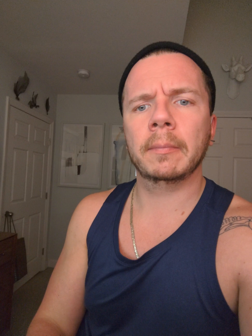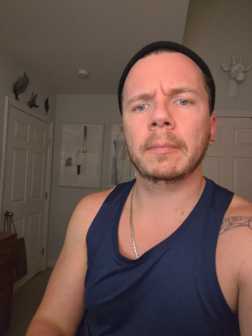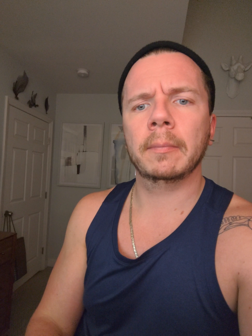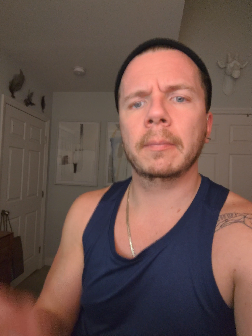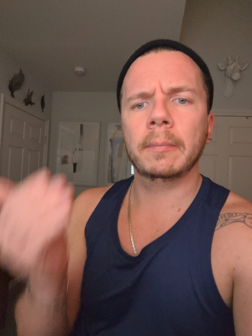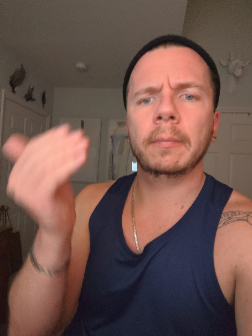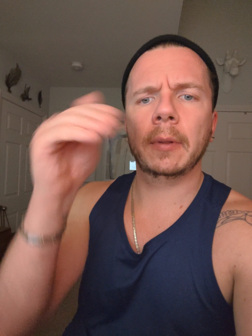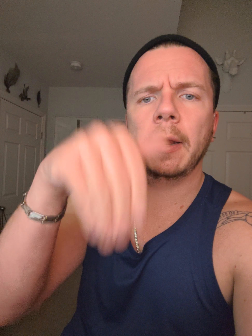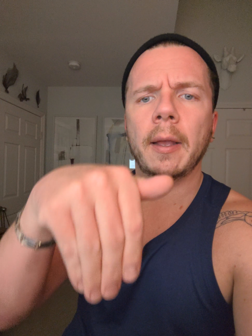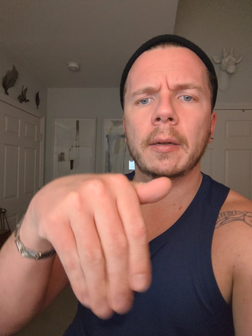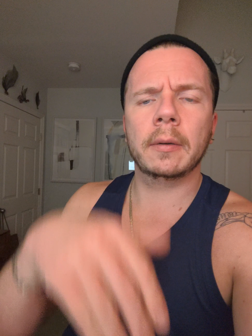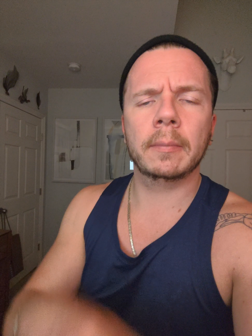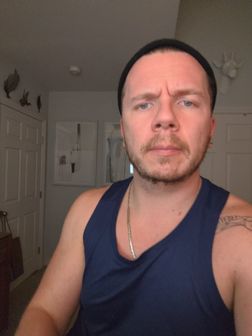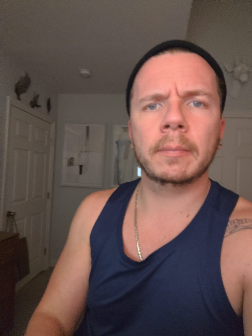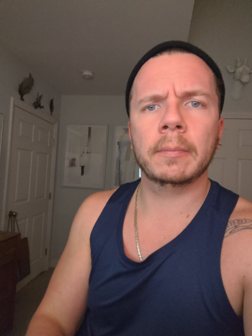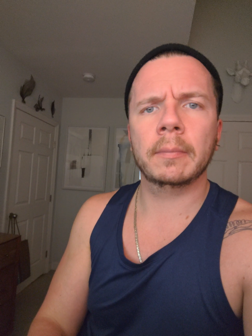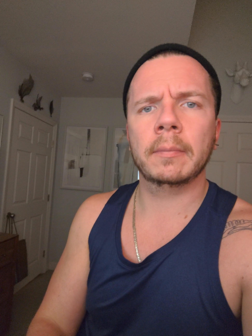night